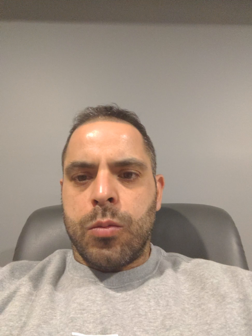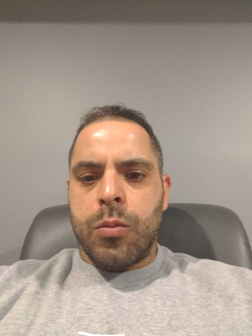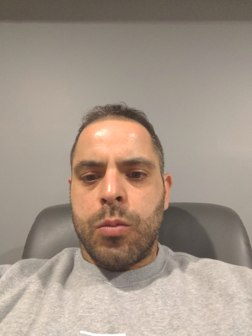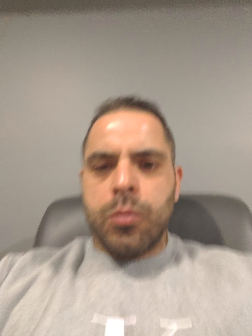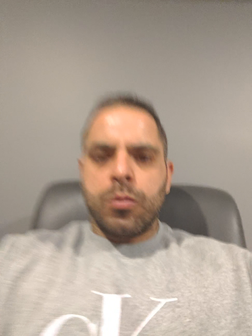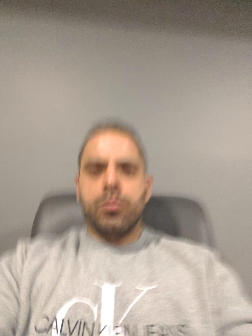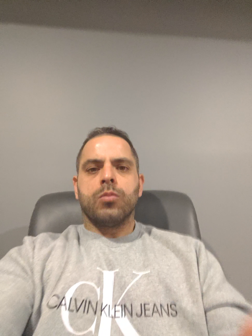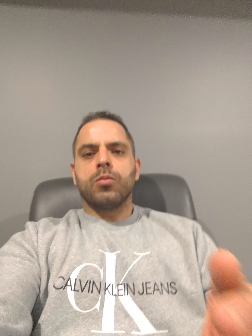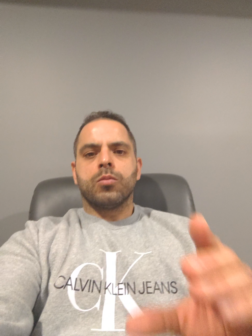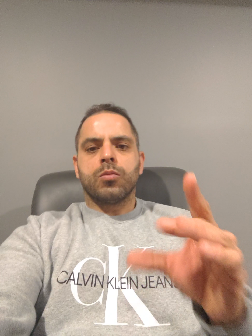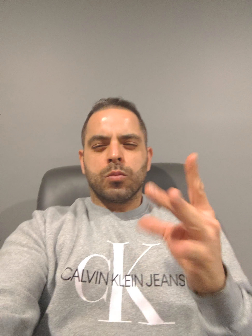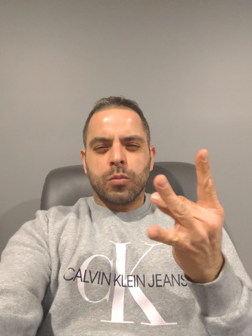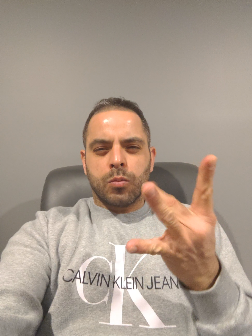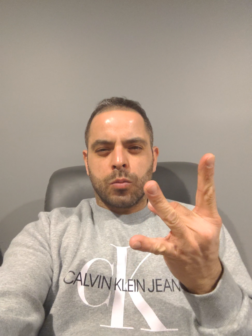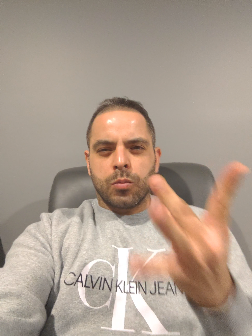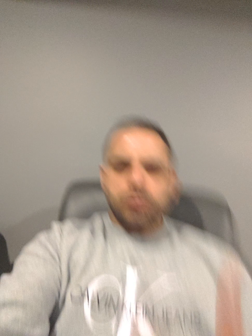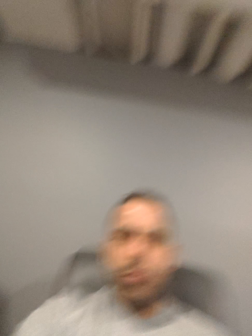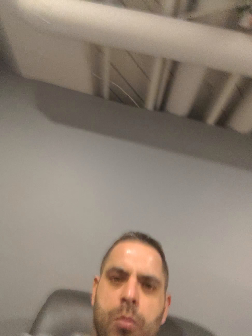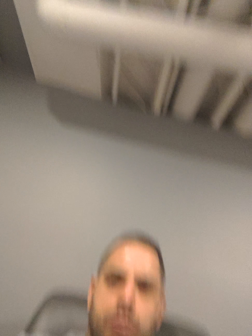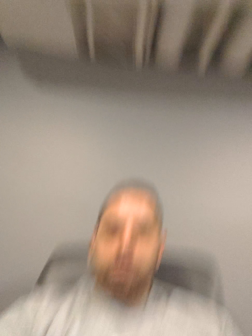sticky